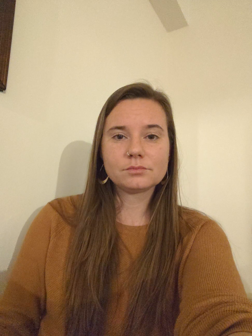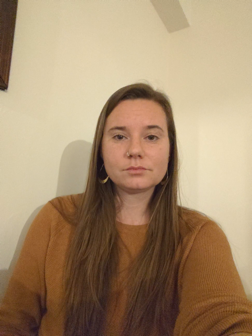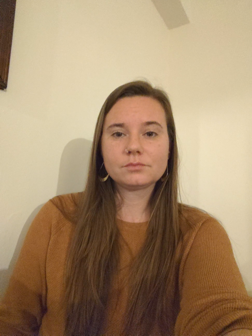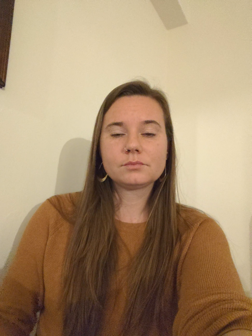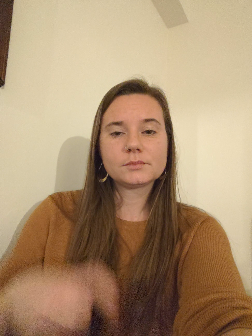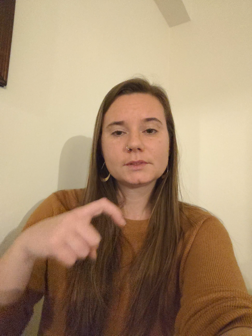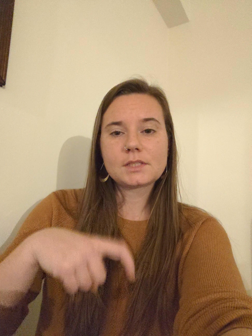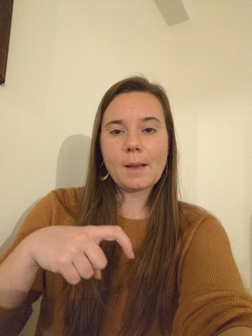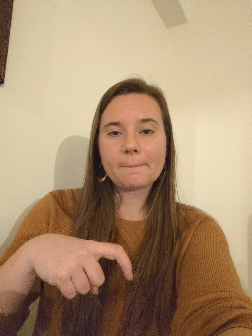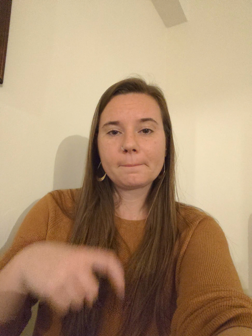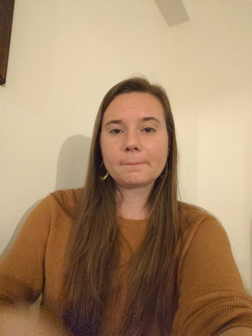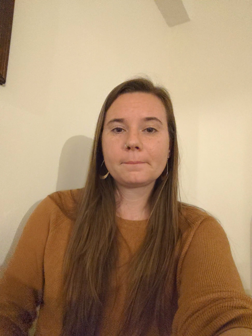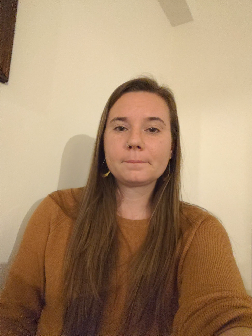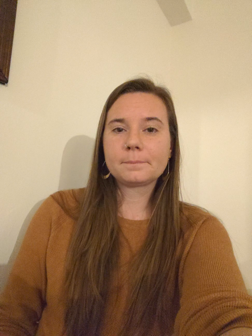time